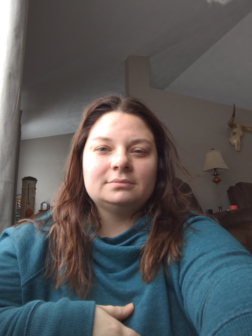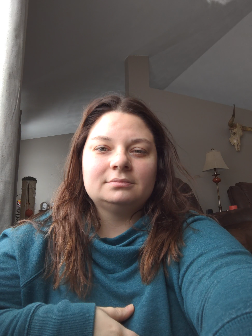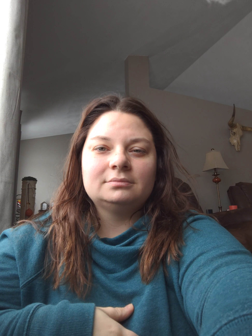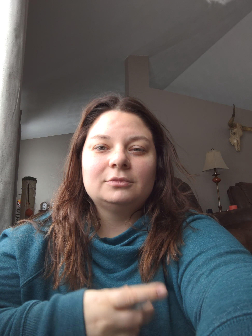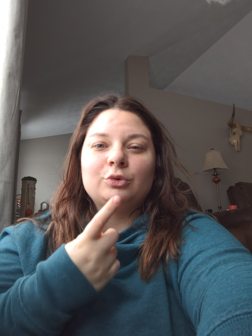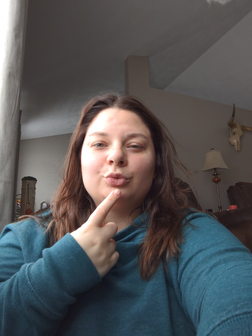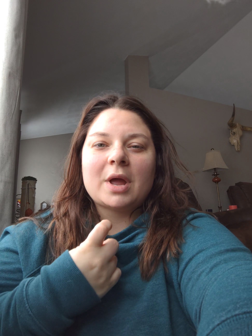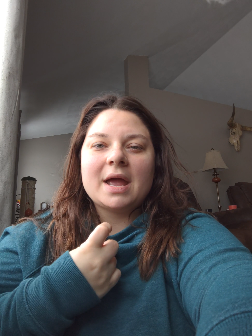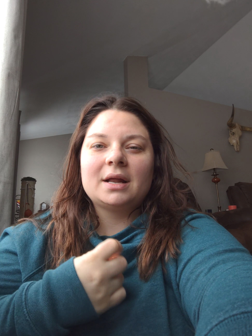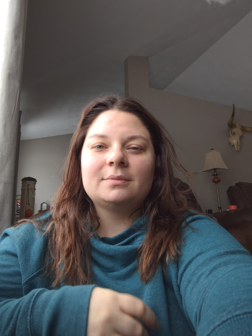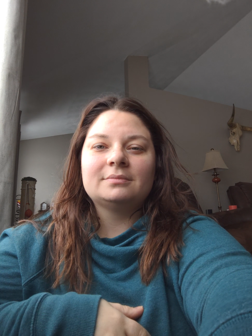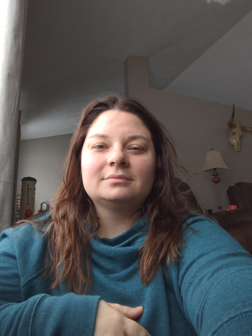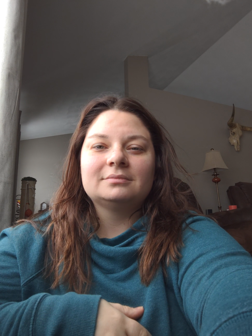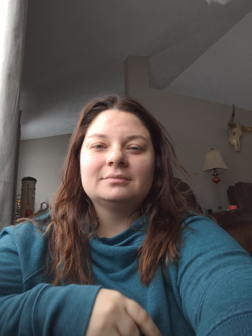red